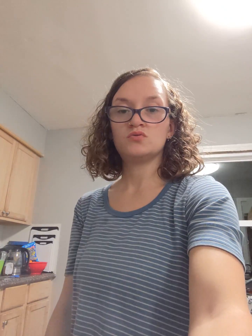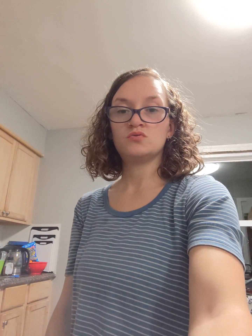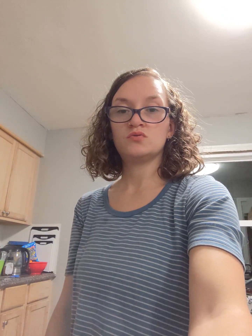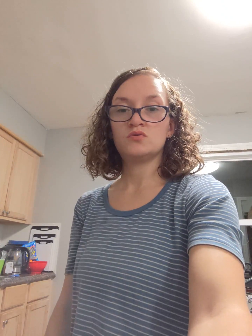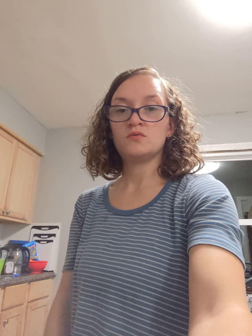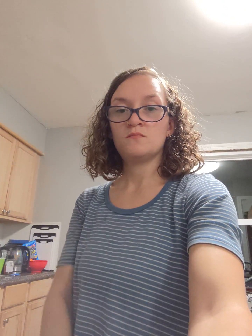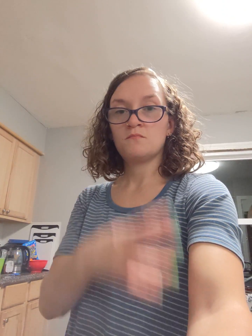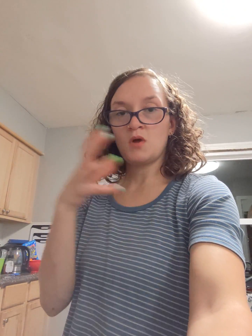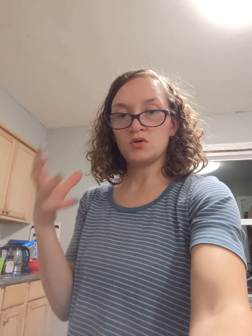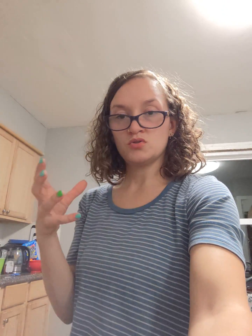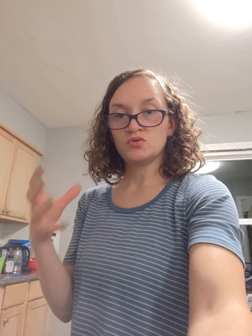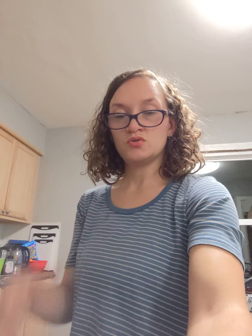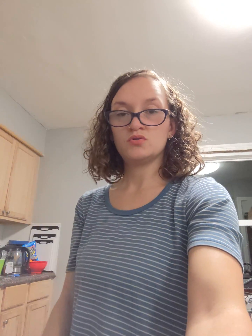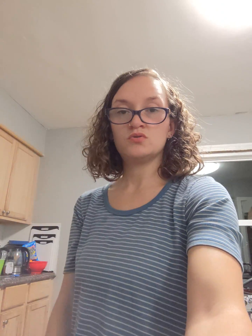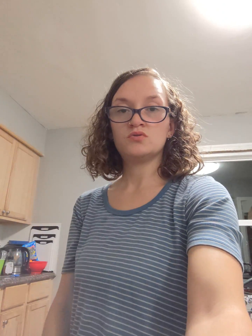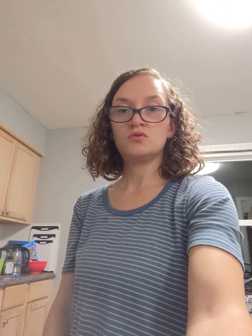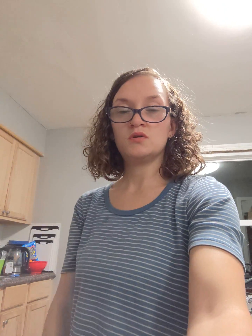much